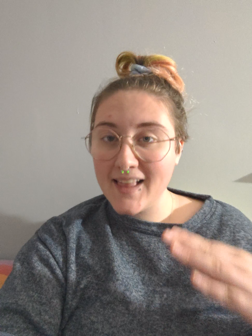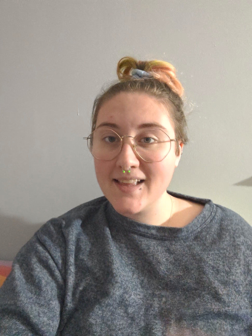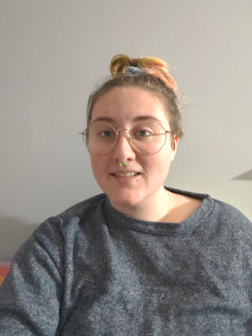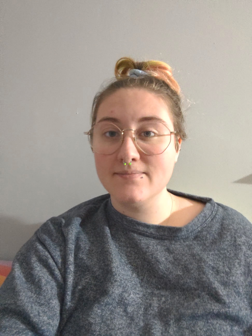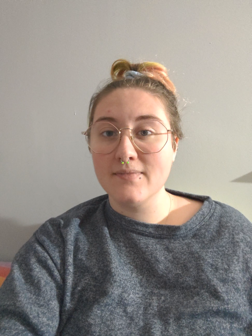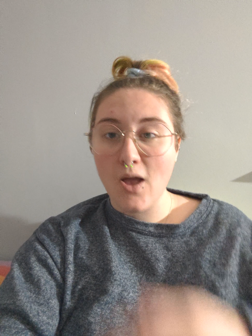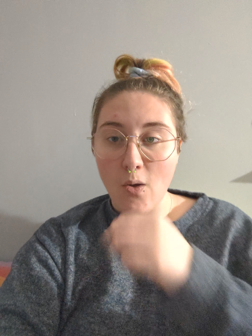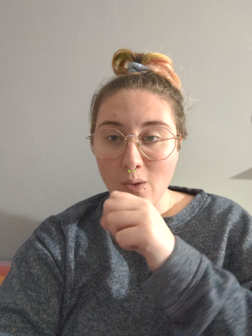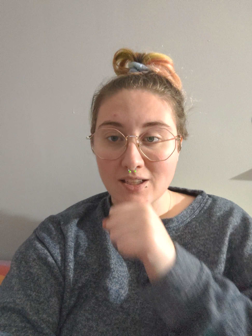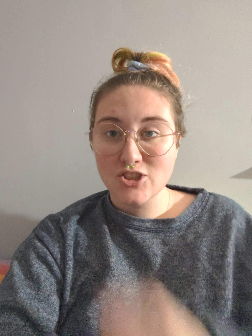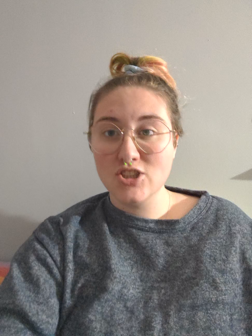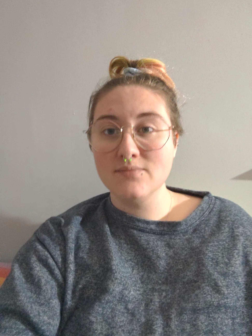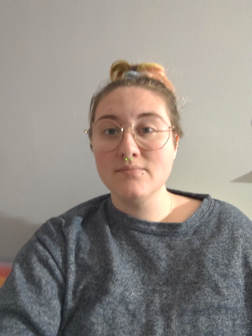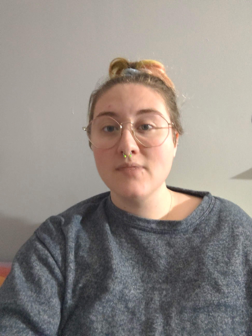orange